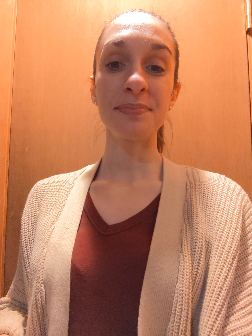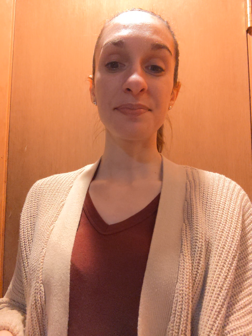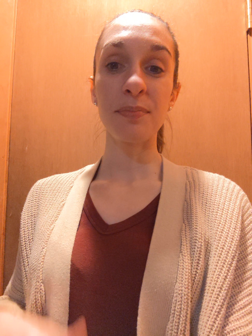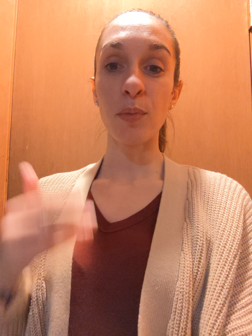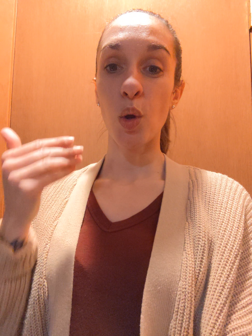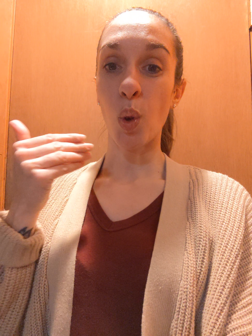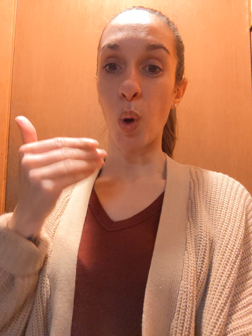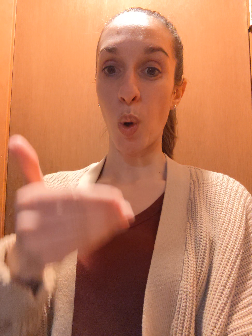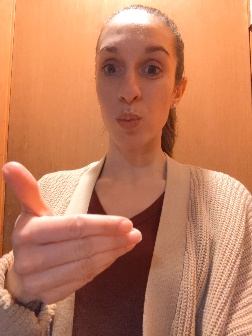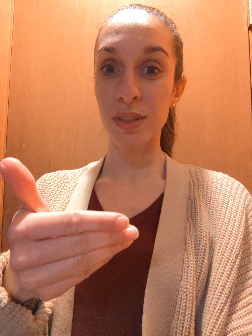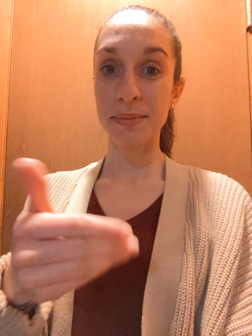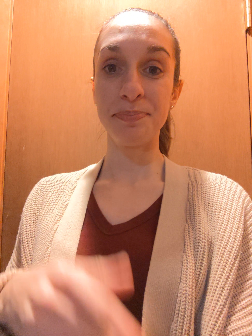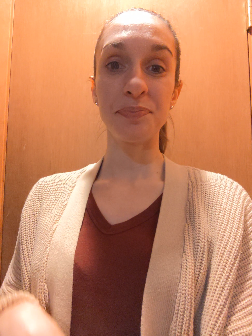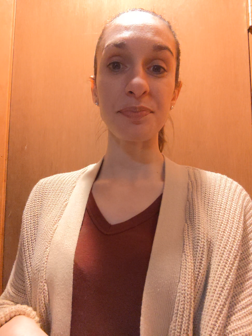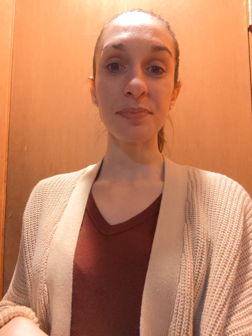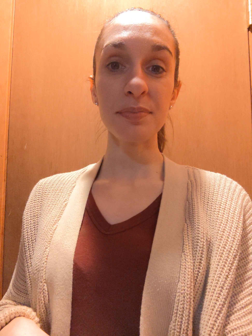close